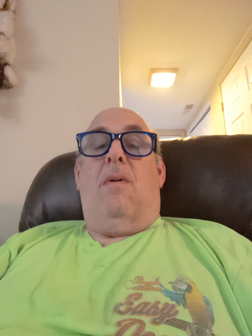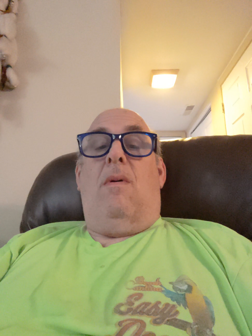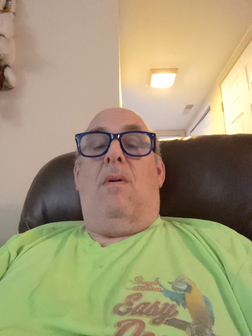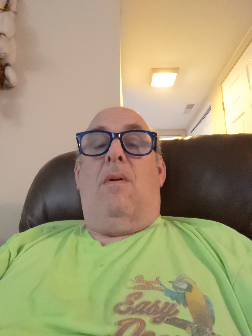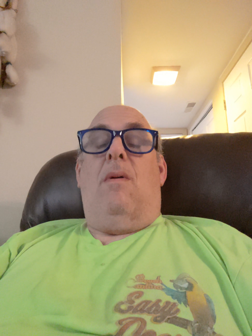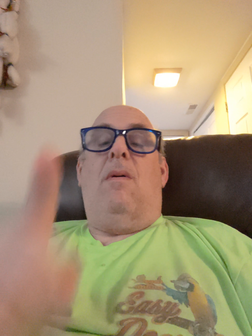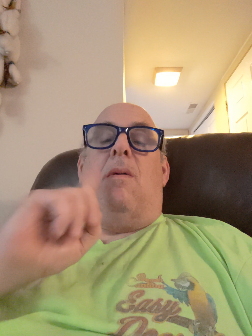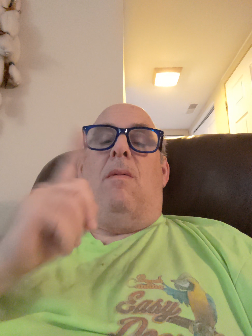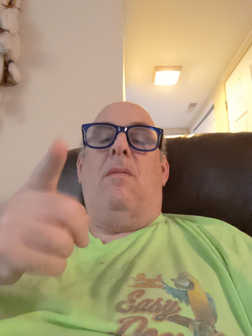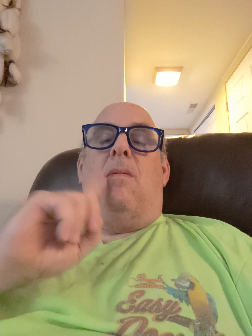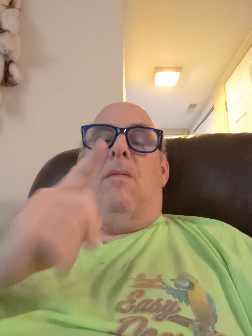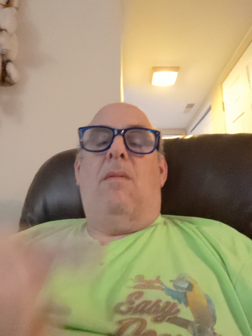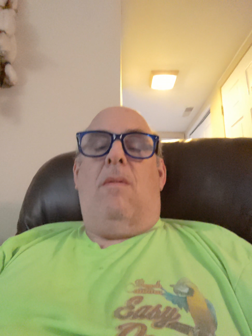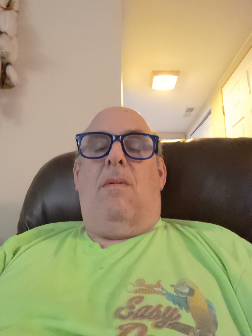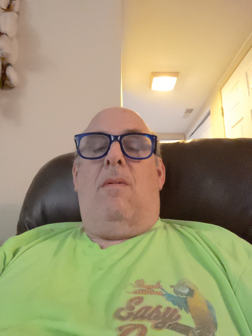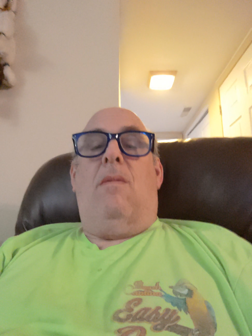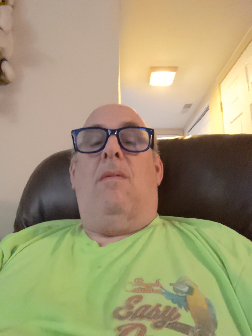talk